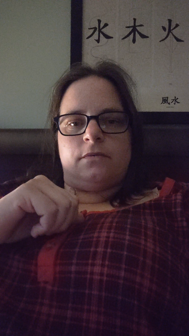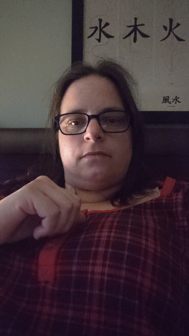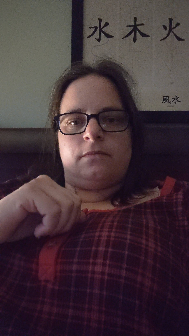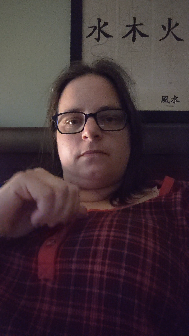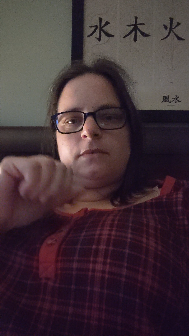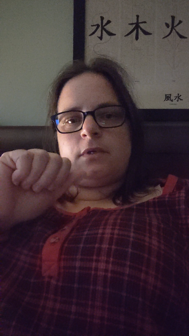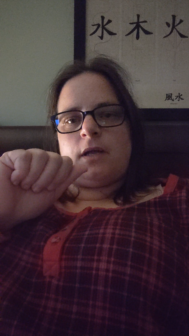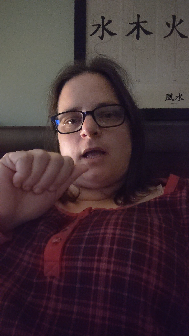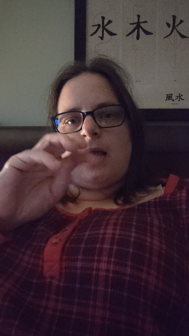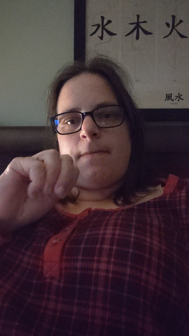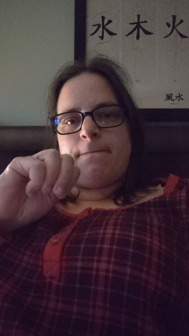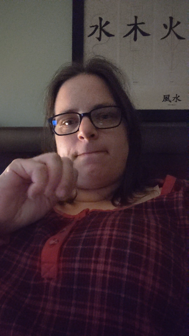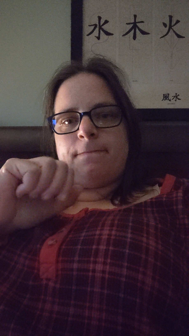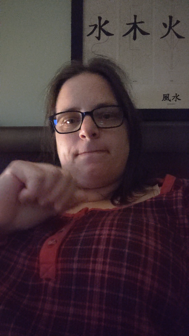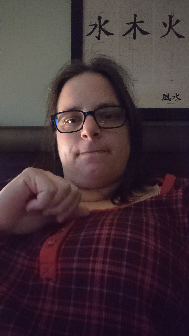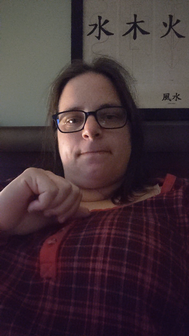am